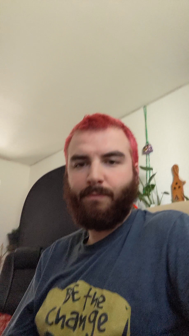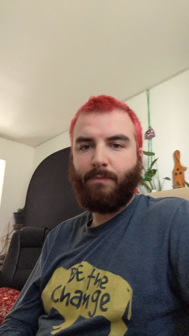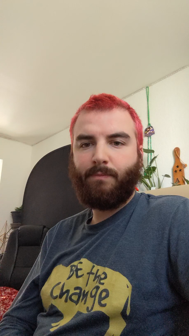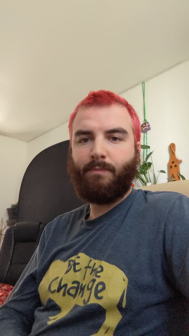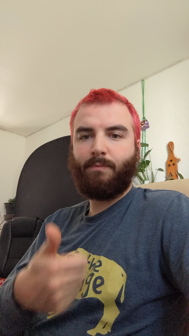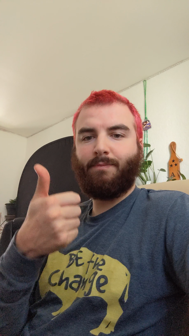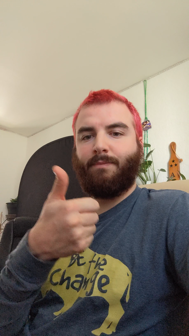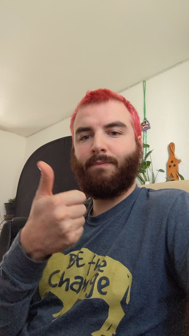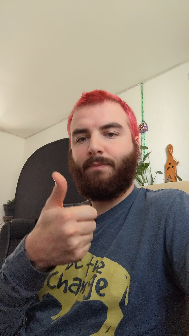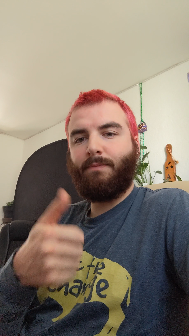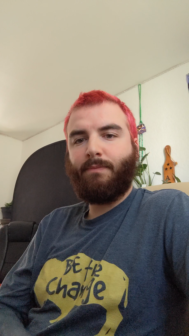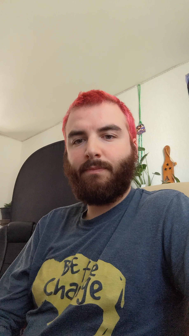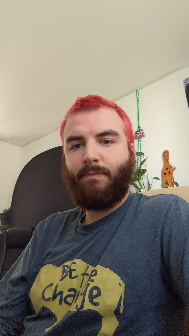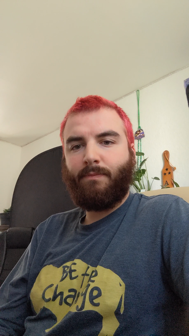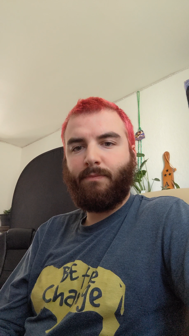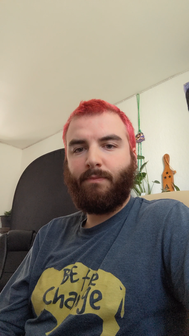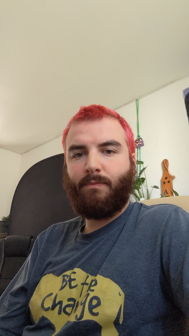game